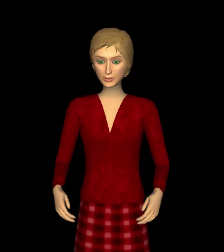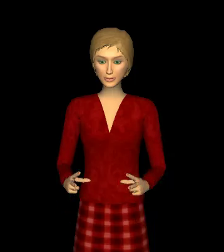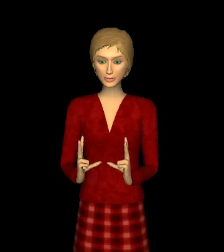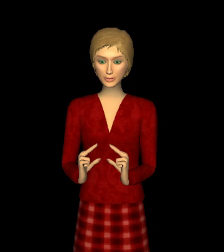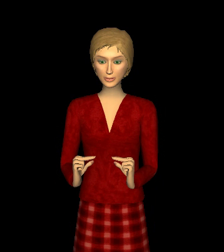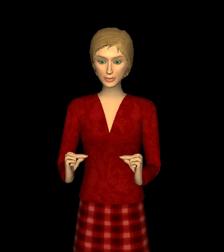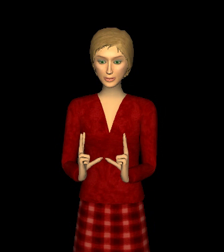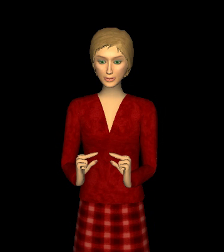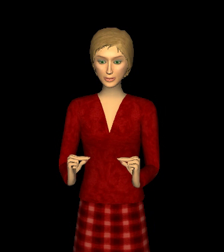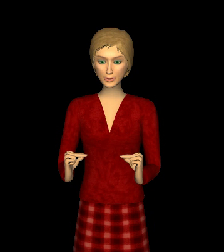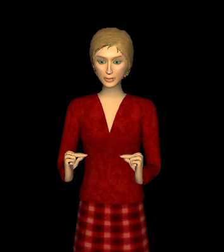يشرح